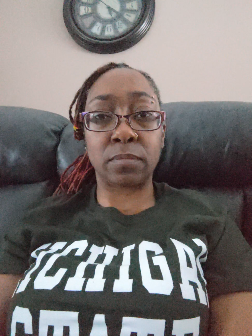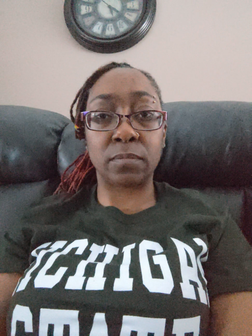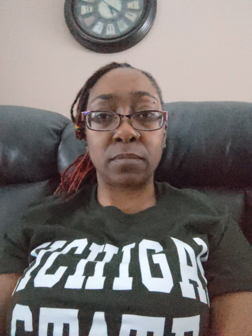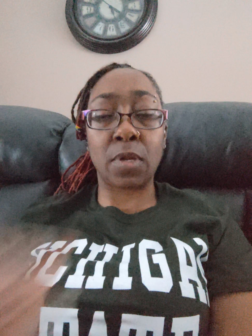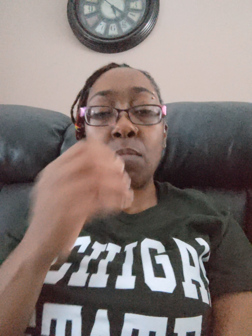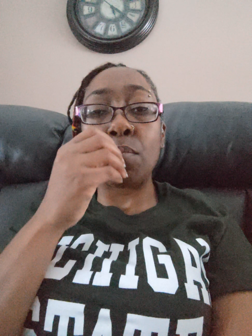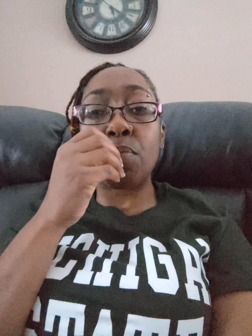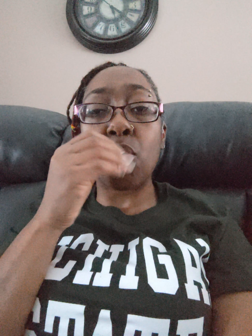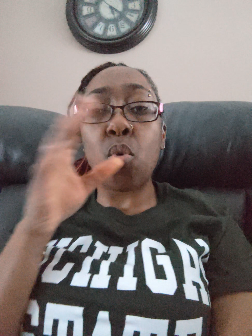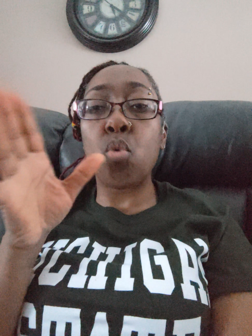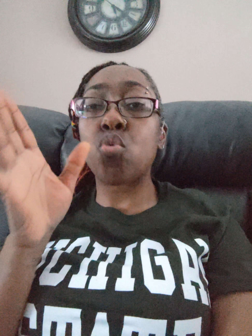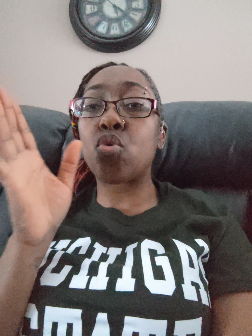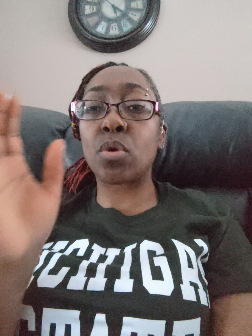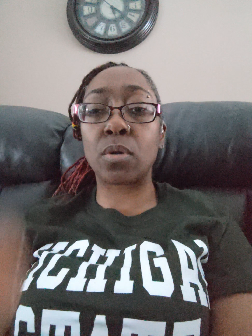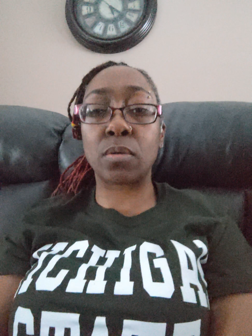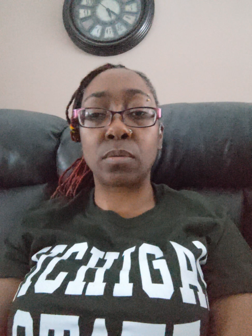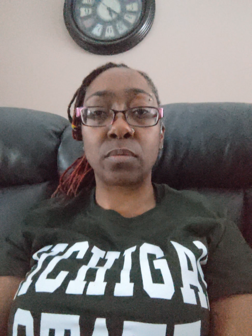blow